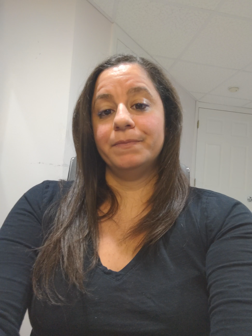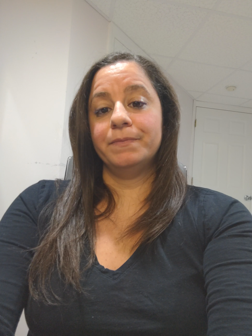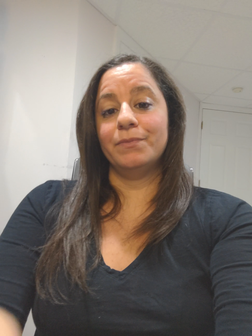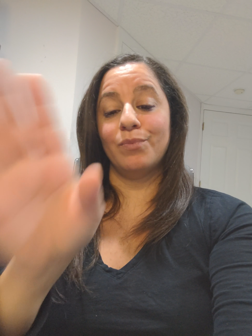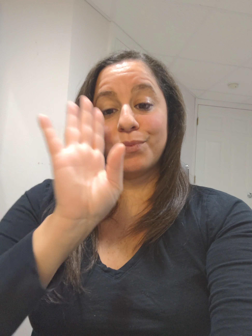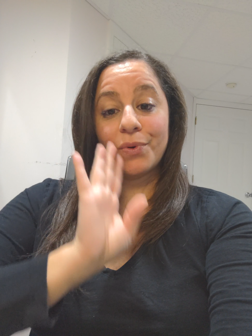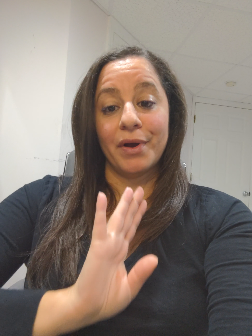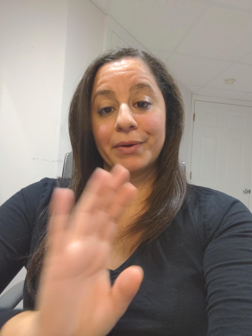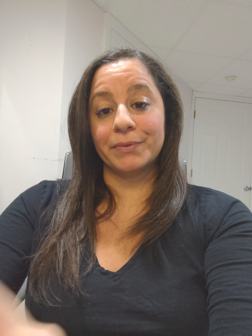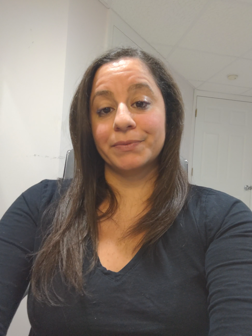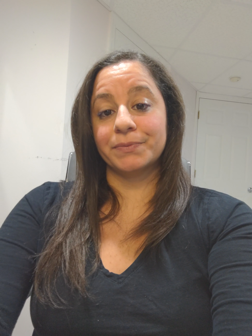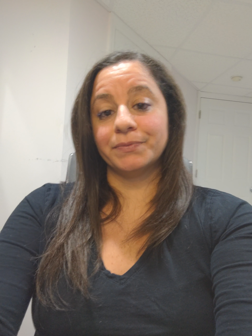brown